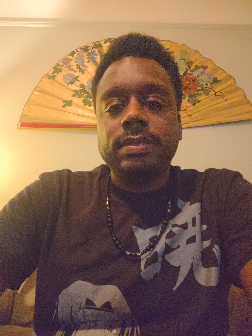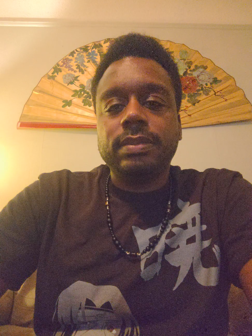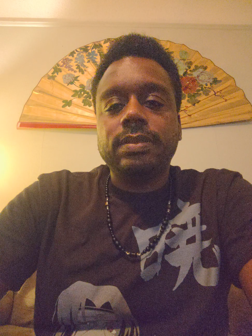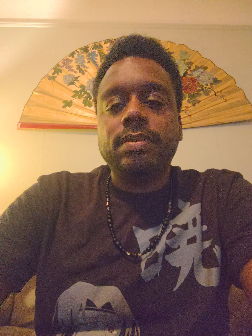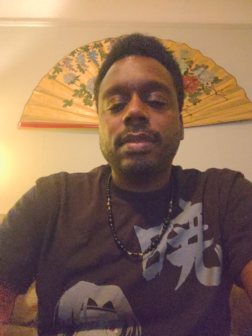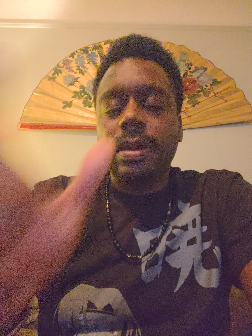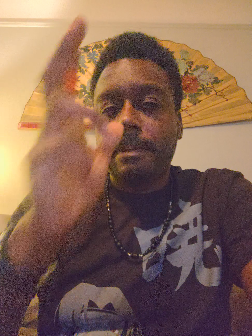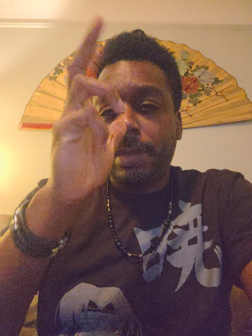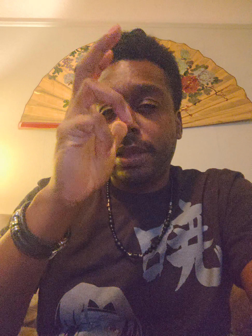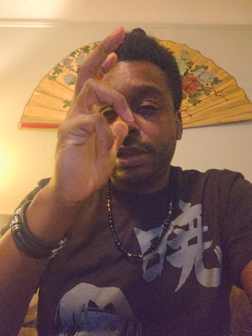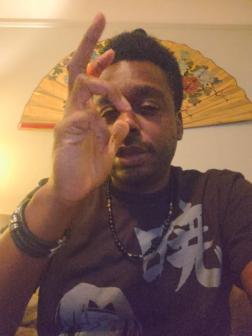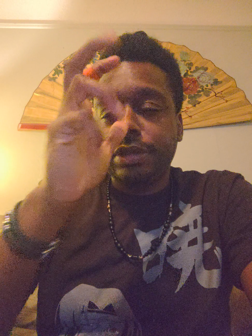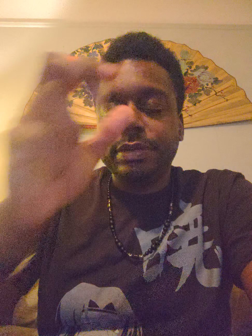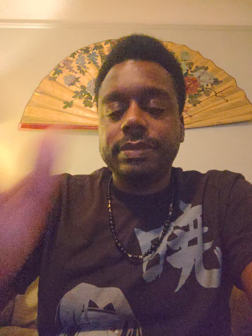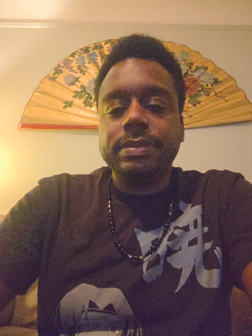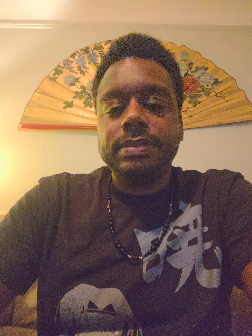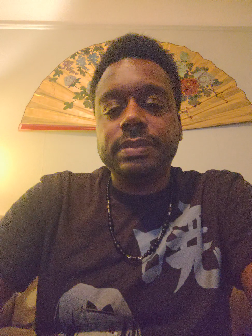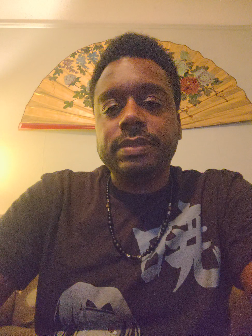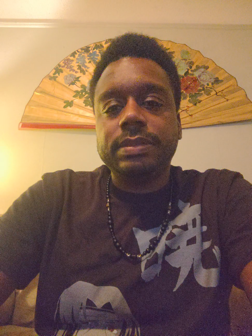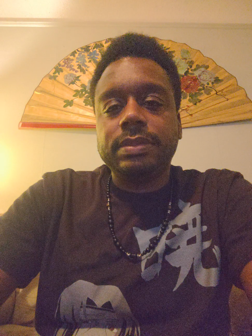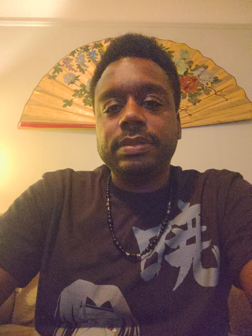bug